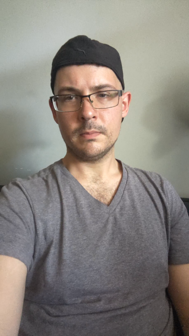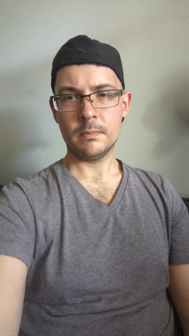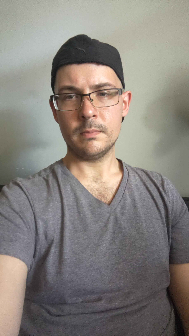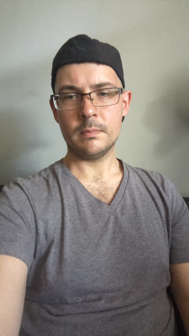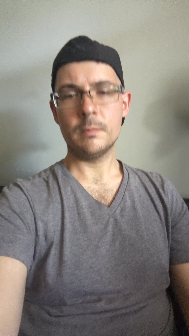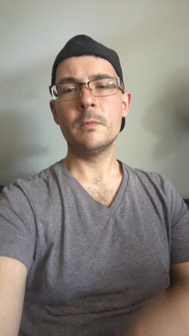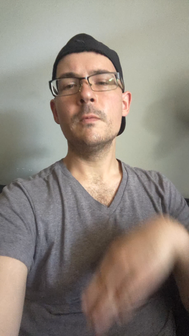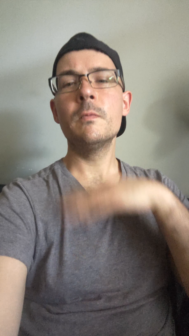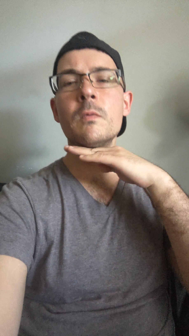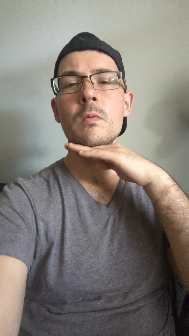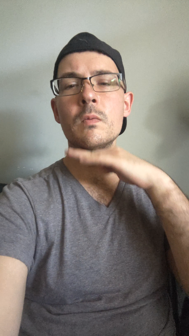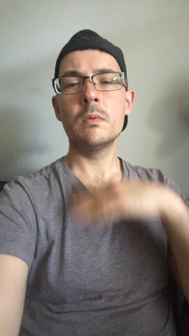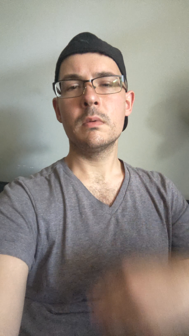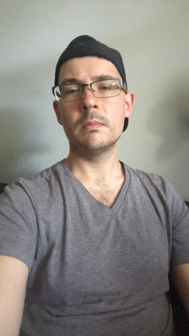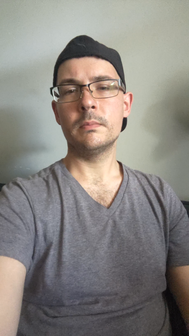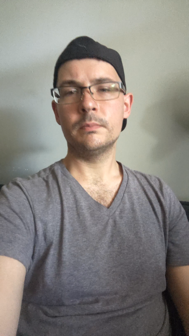full